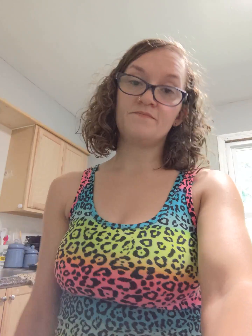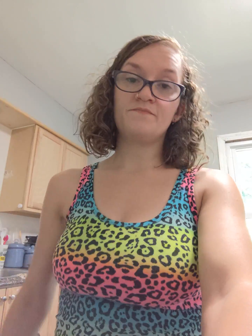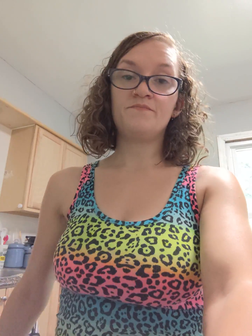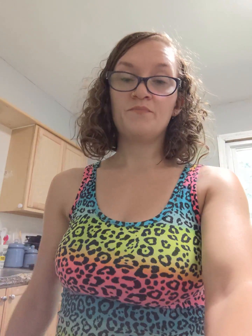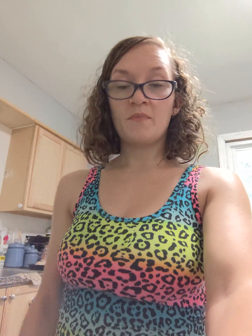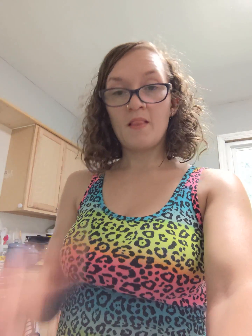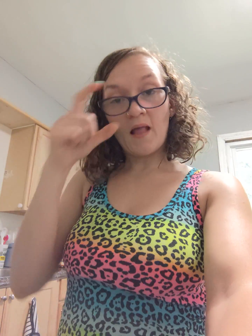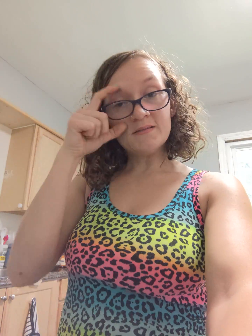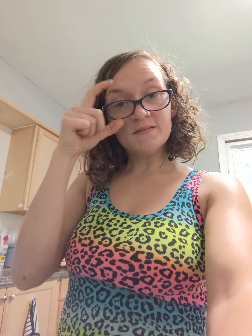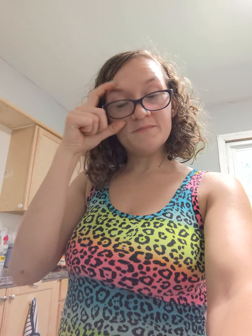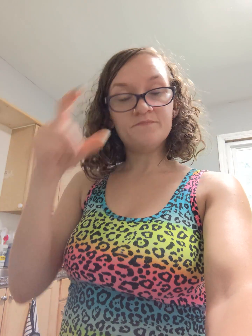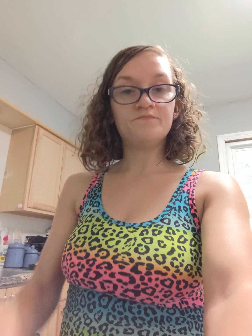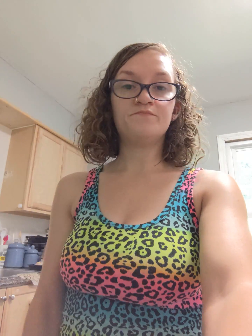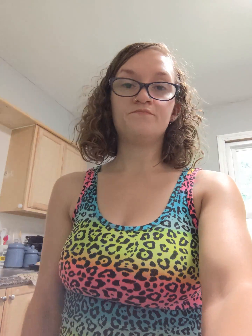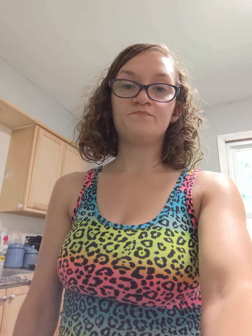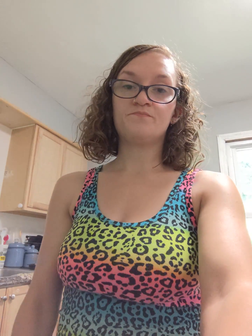glasses